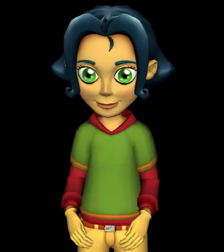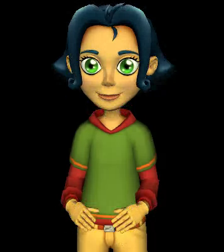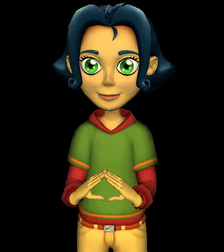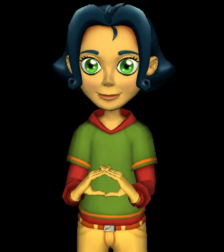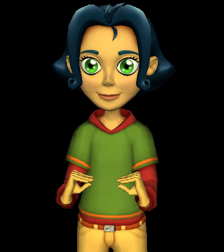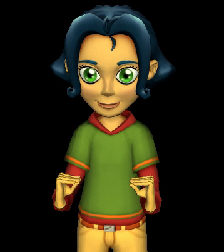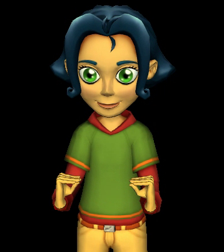هادئ